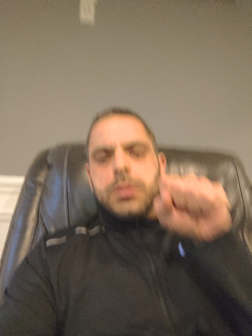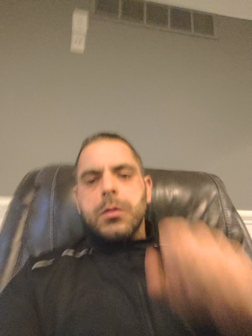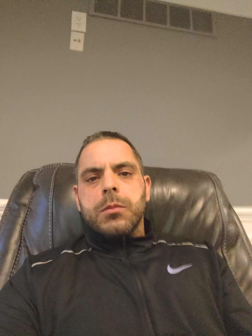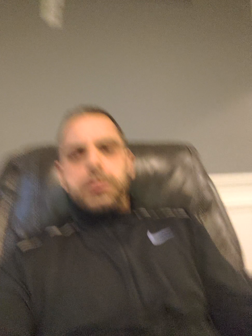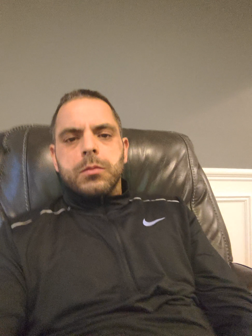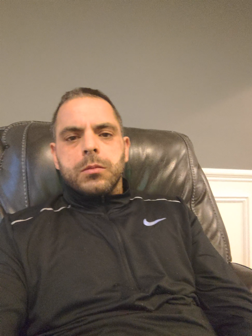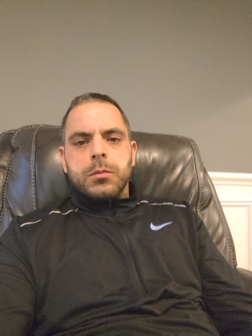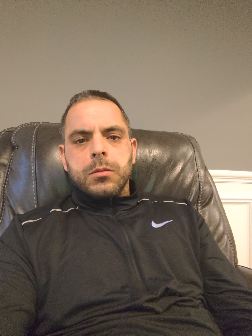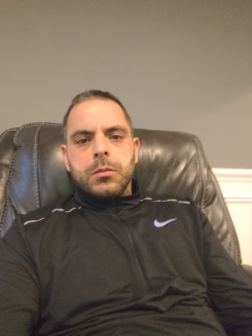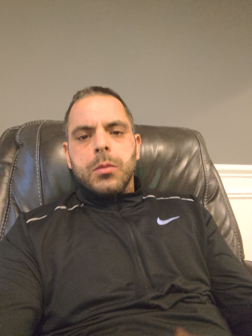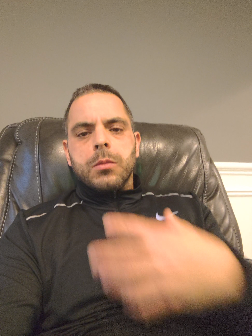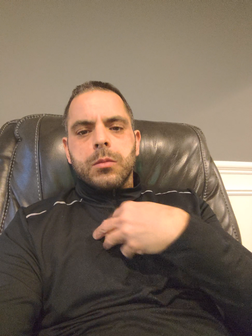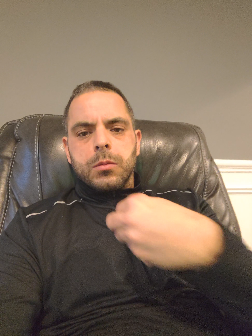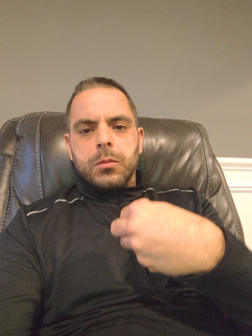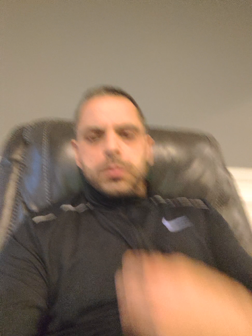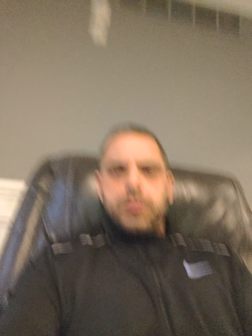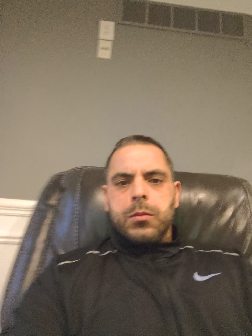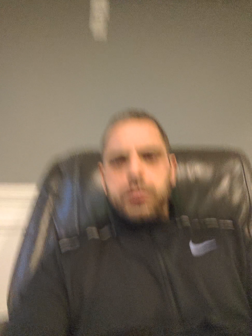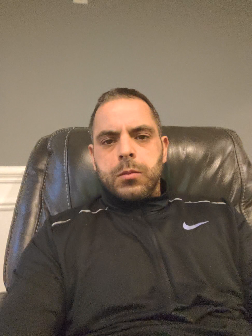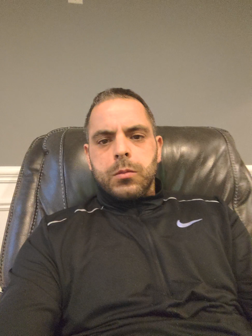white